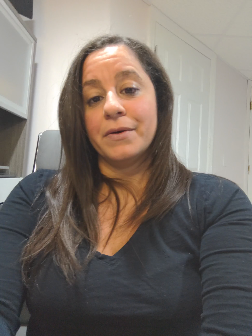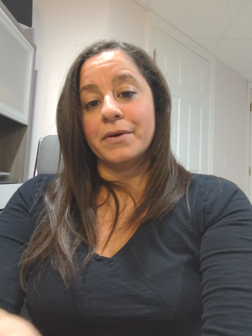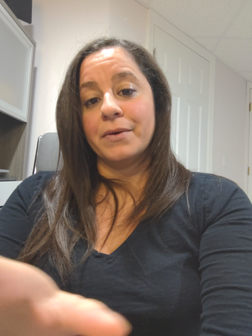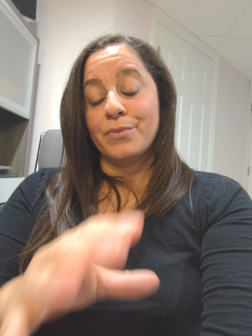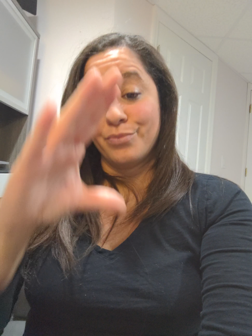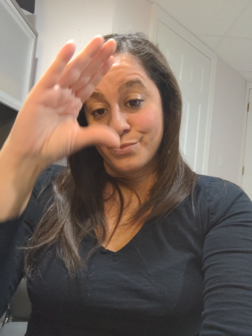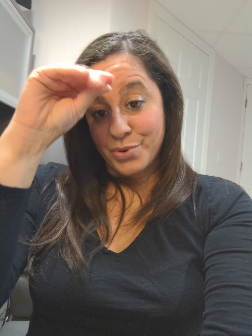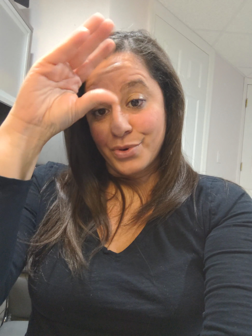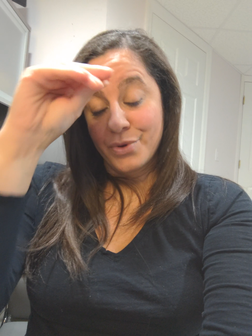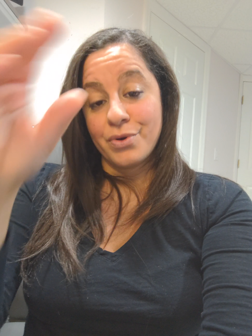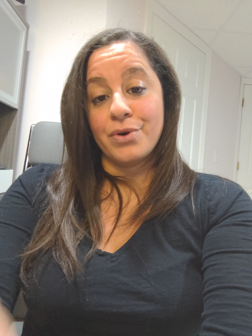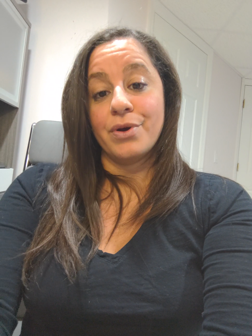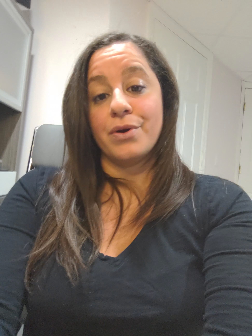boy